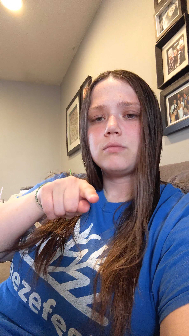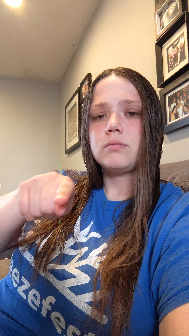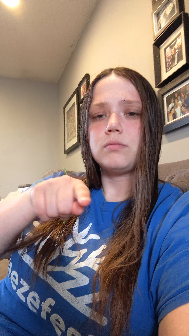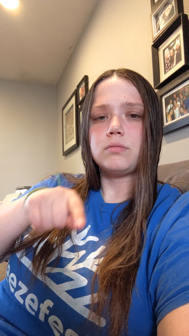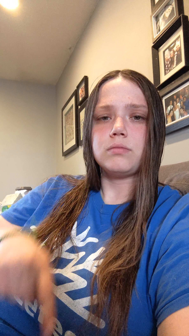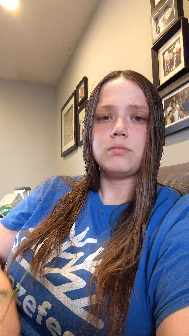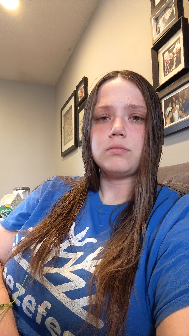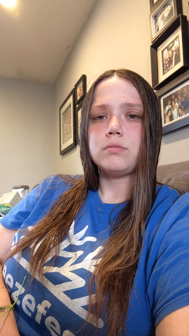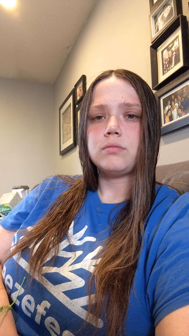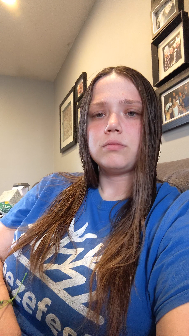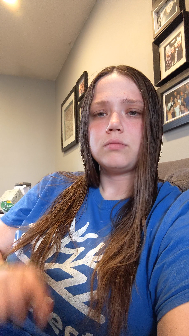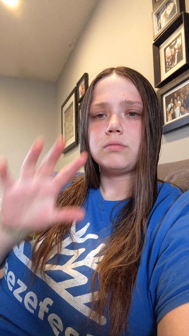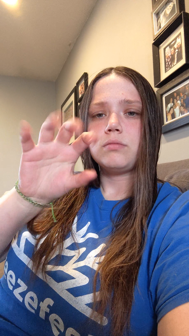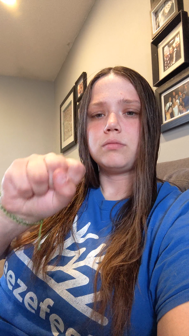catch